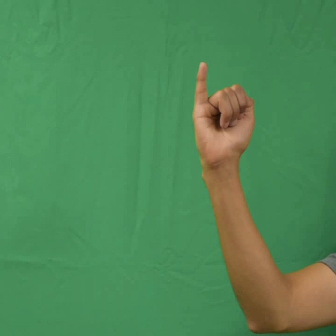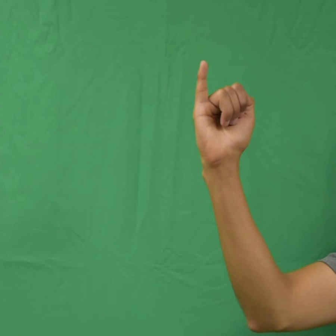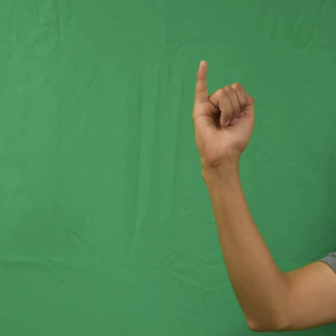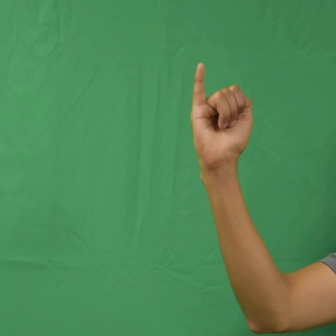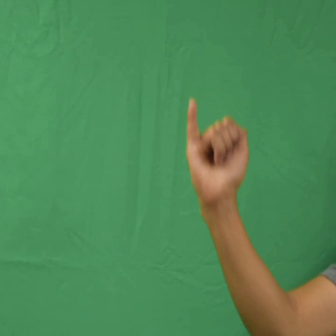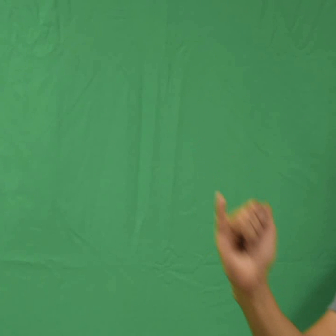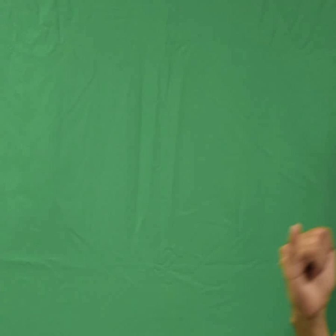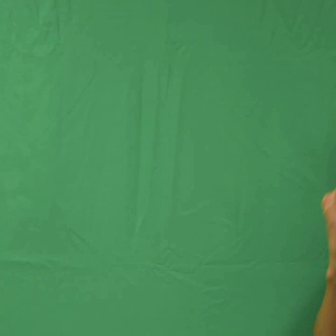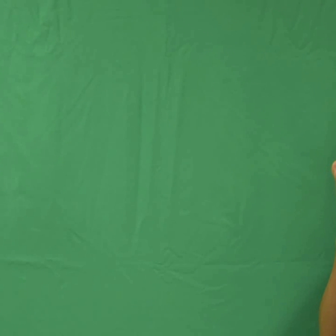J